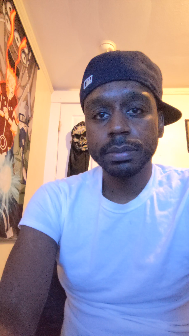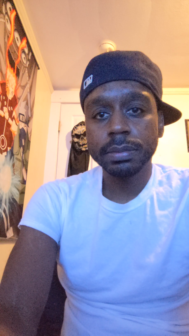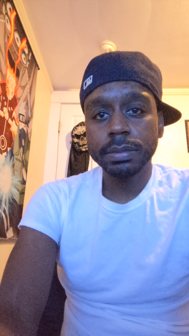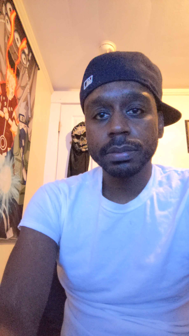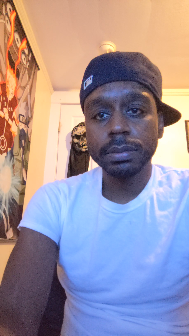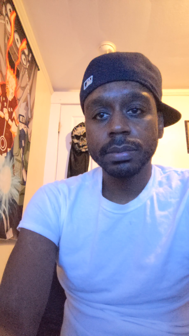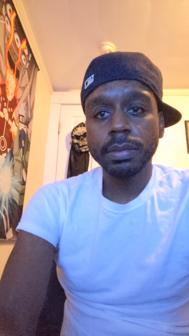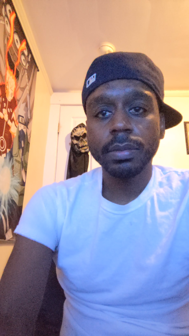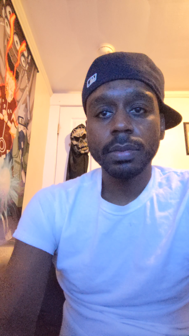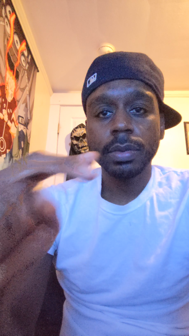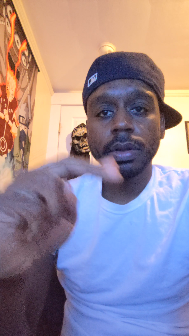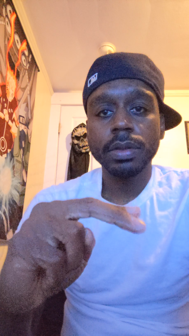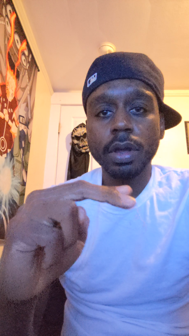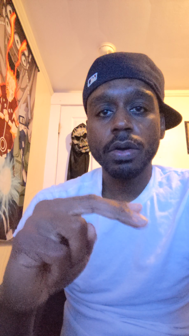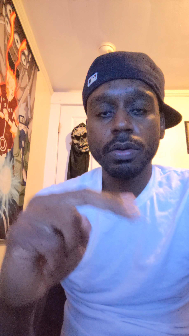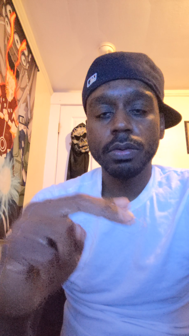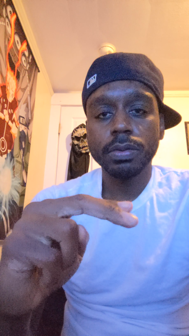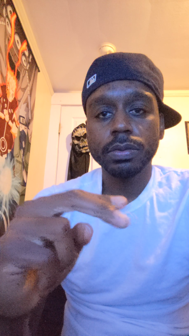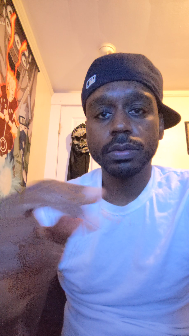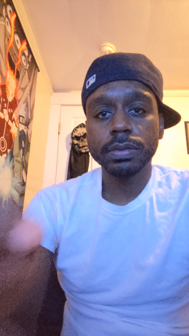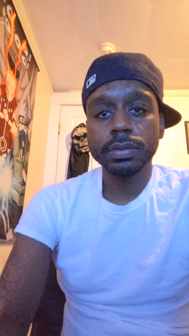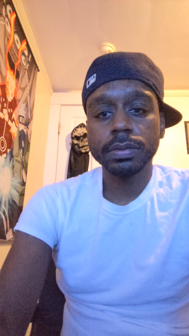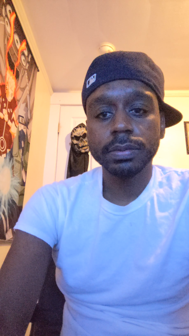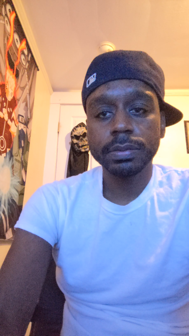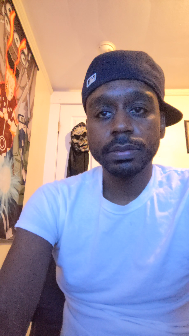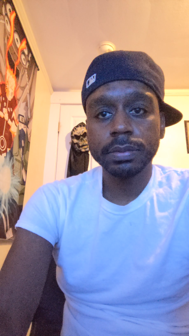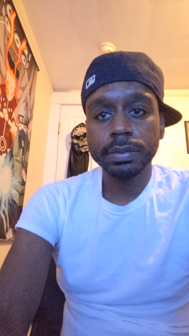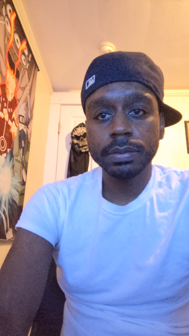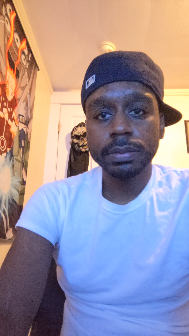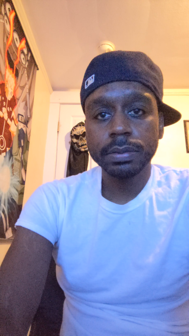nurse